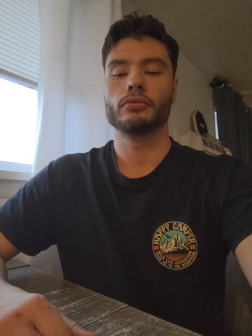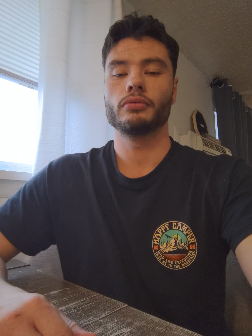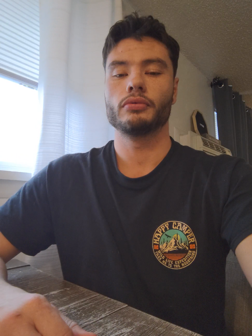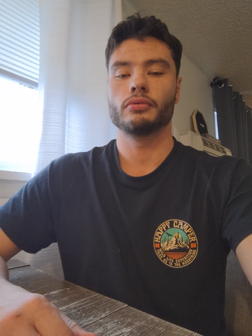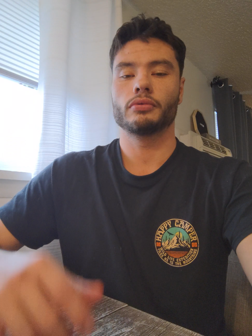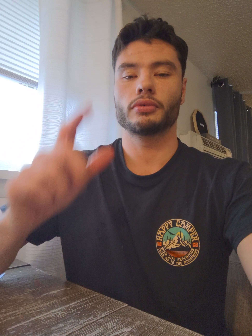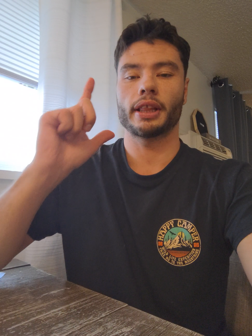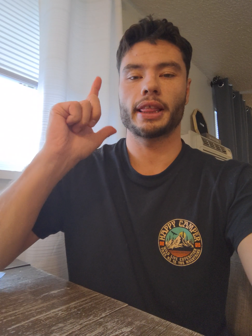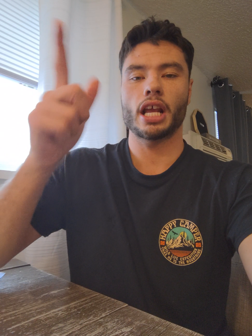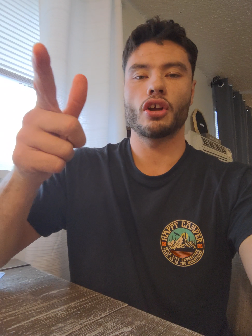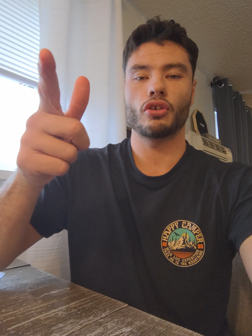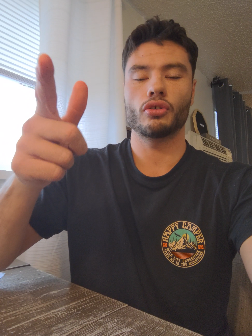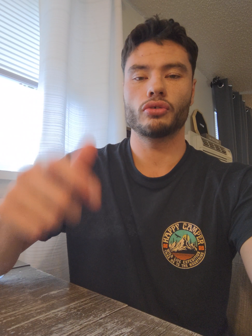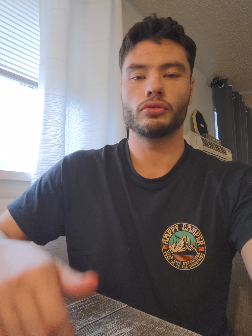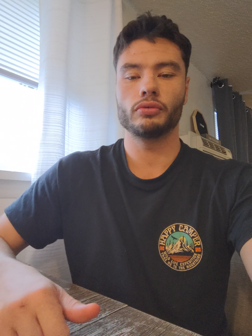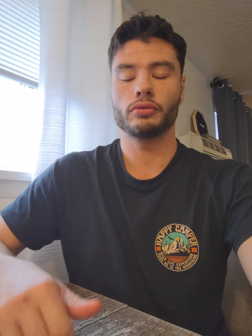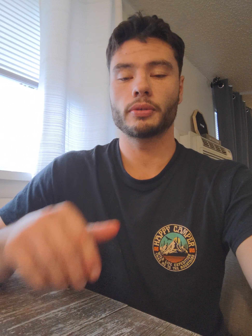later